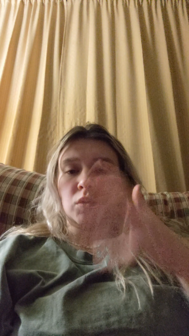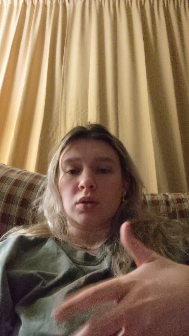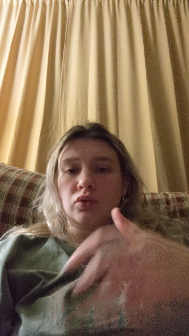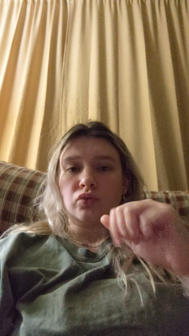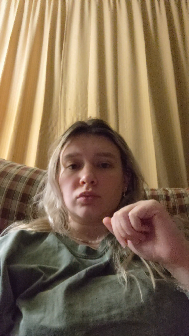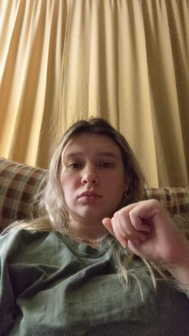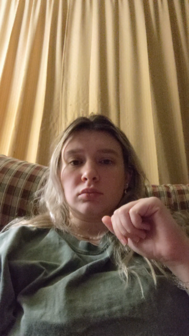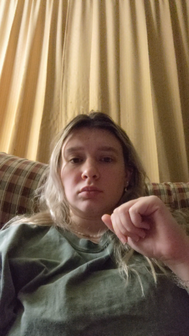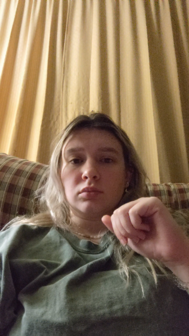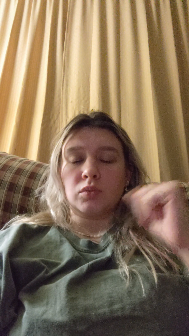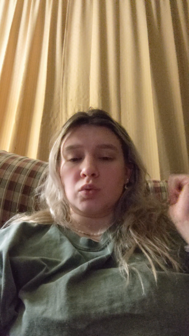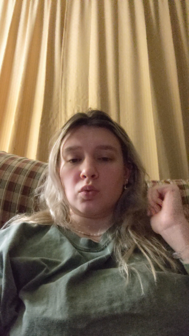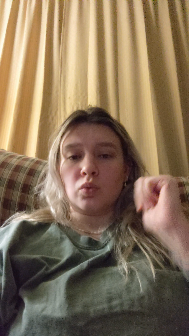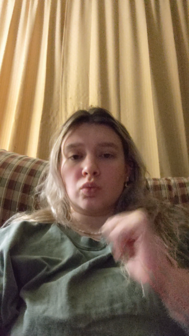coats